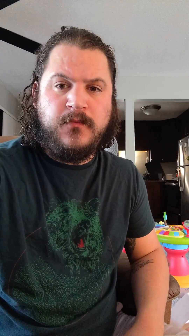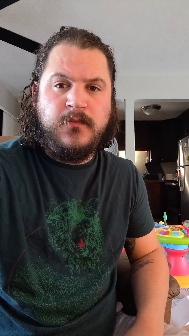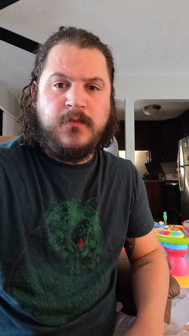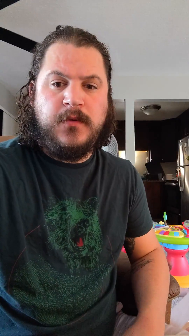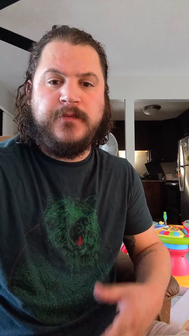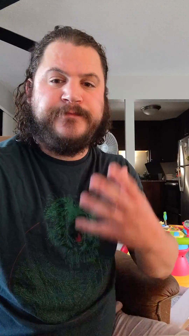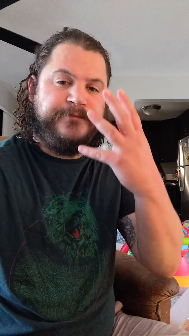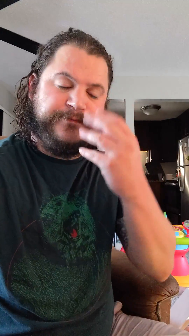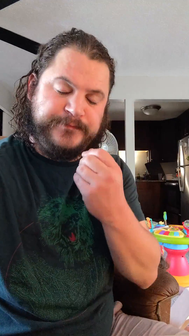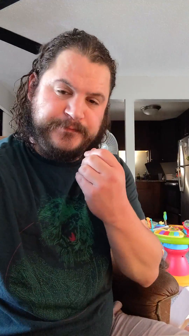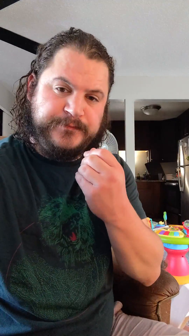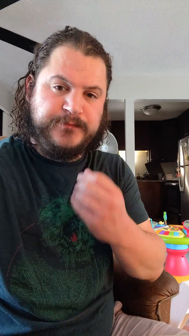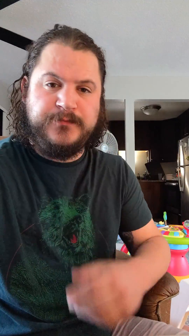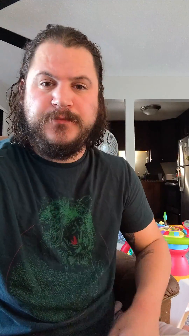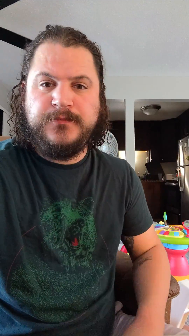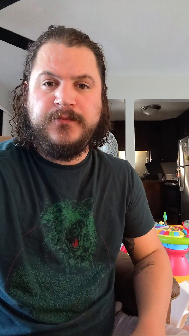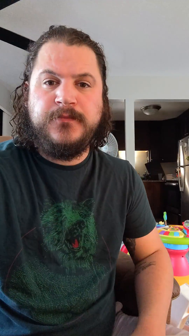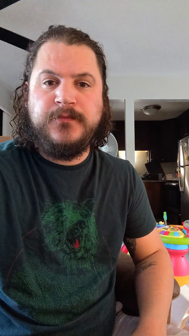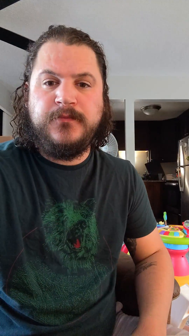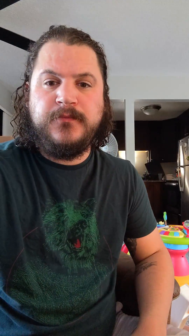asleep